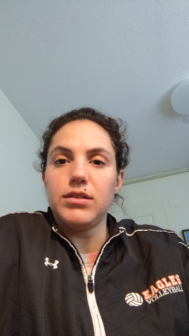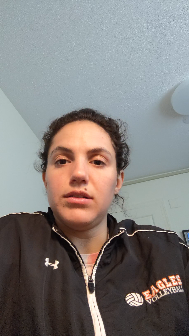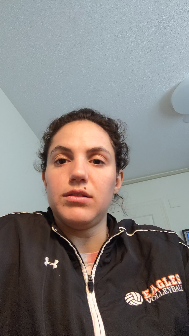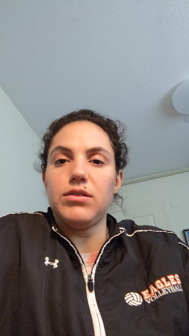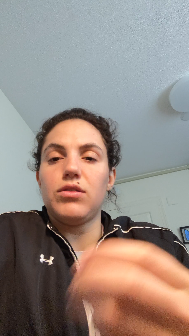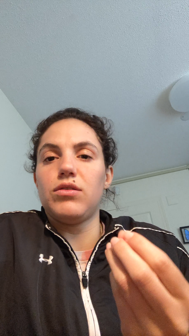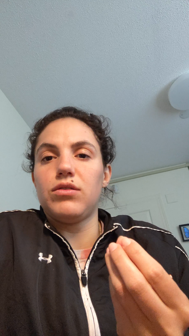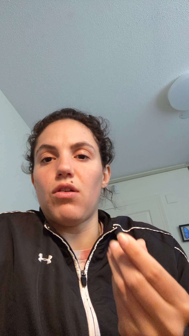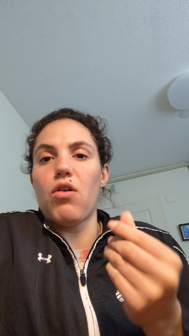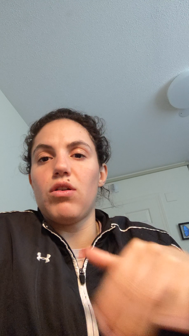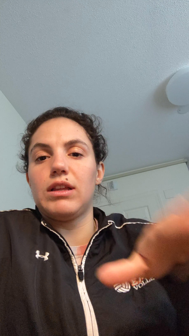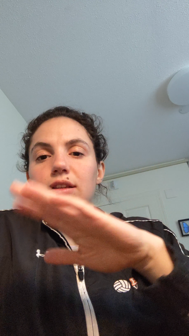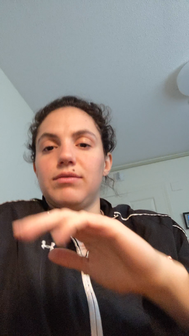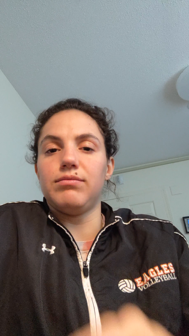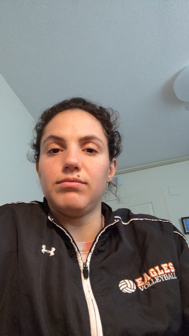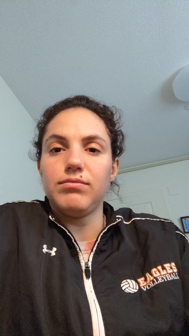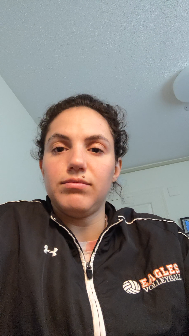garden